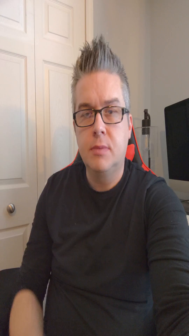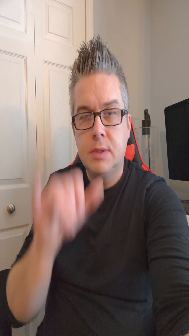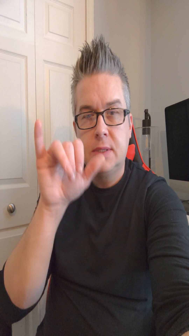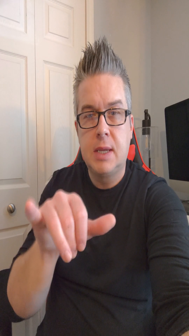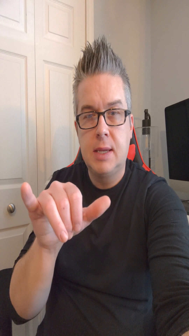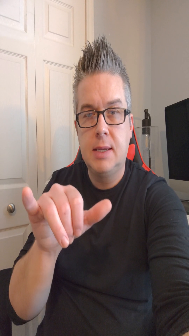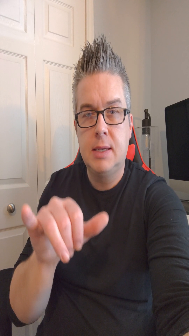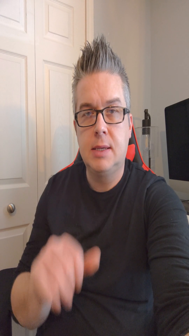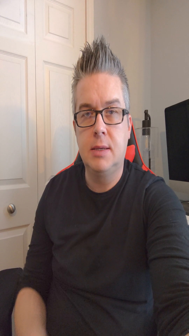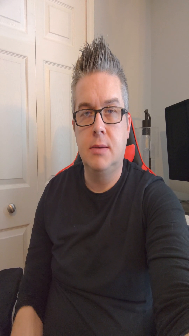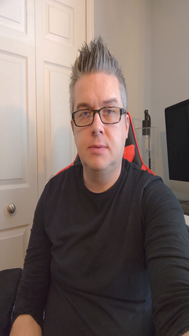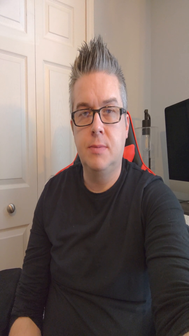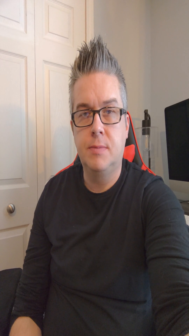stay